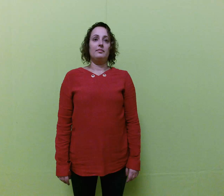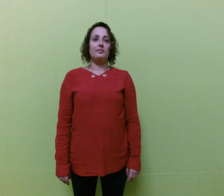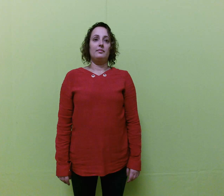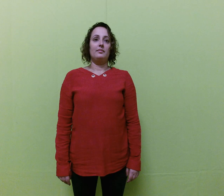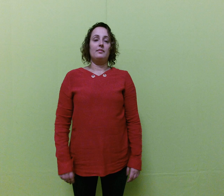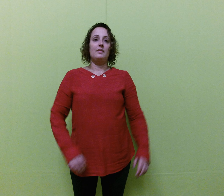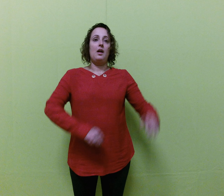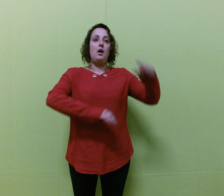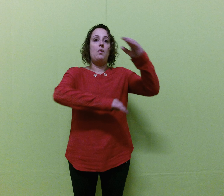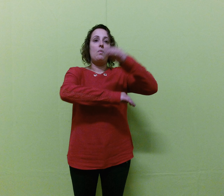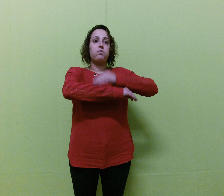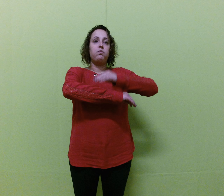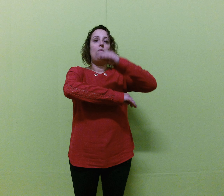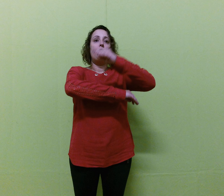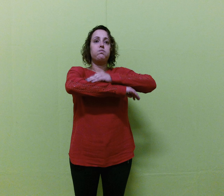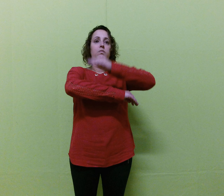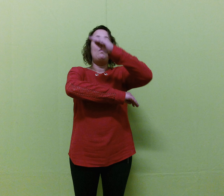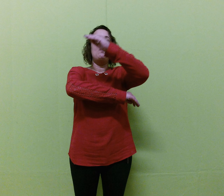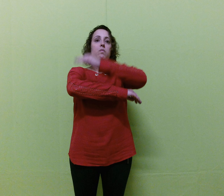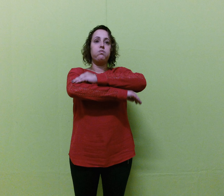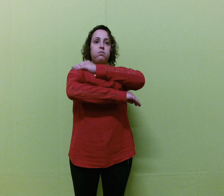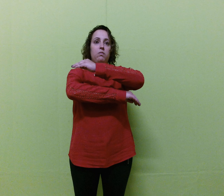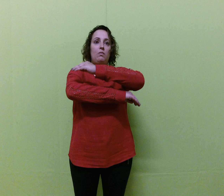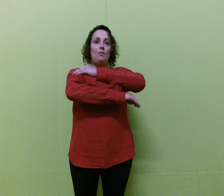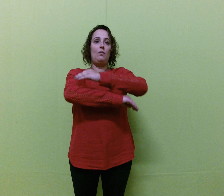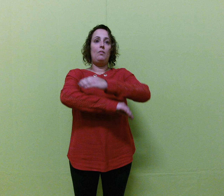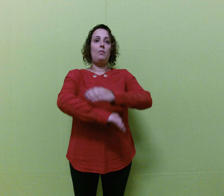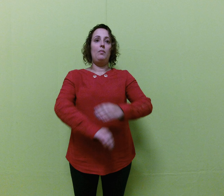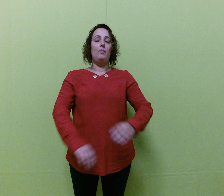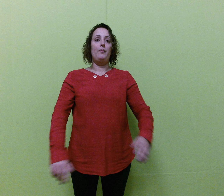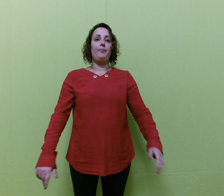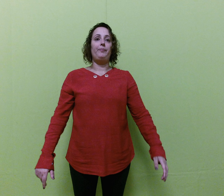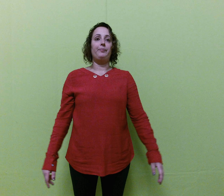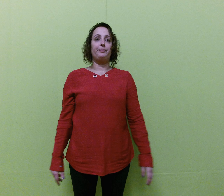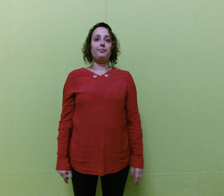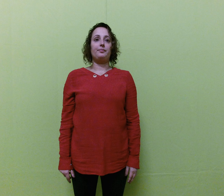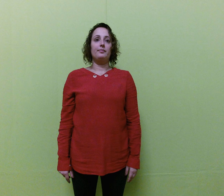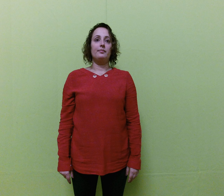sapo